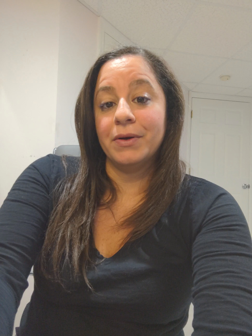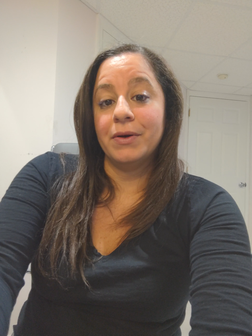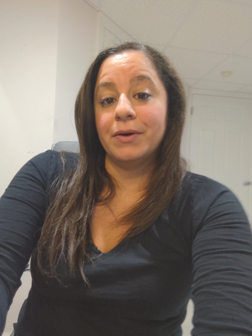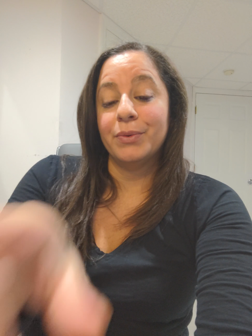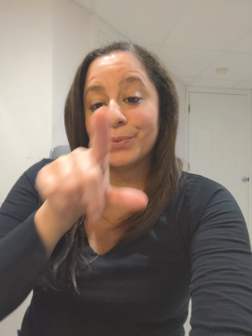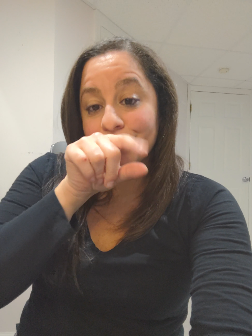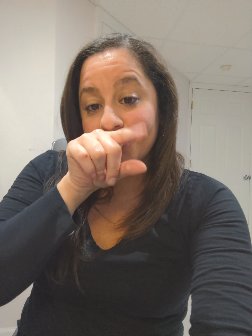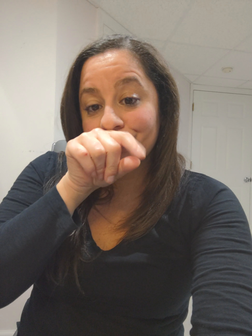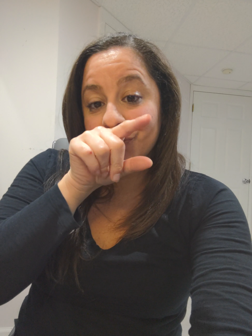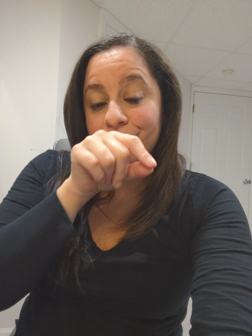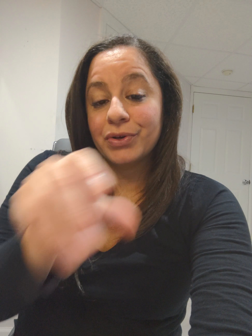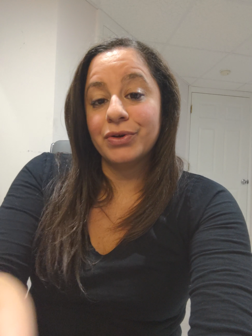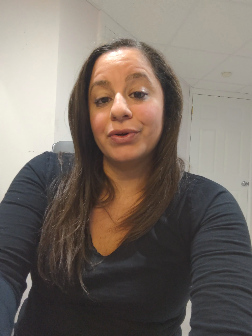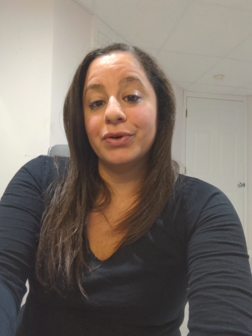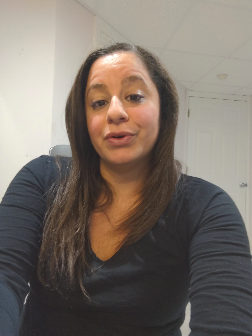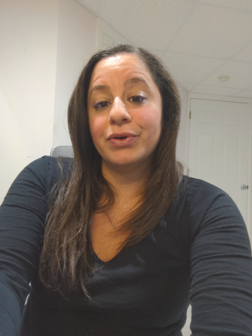bird